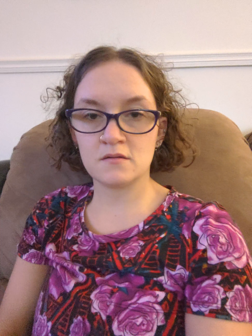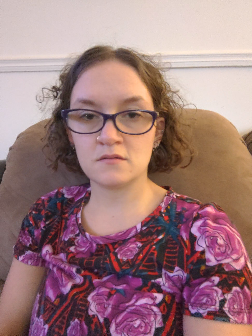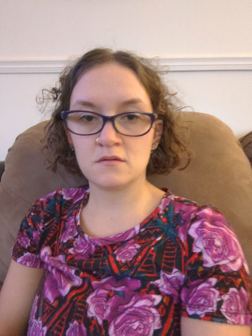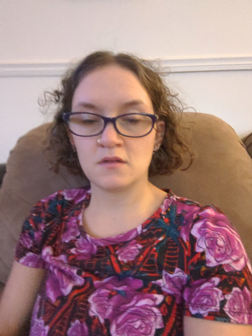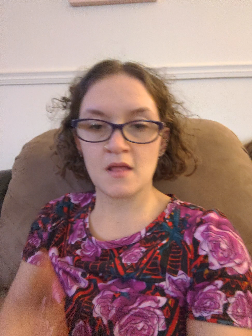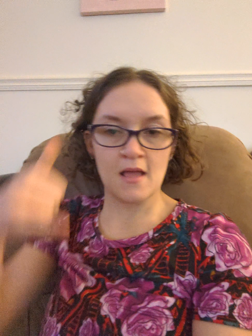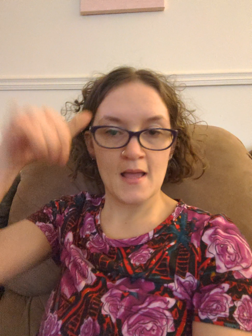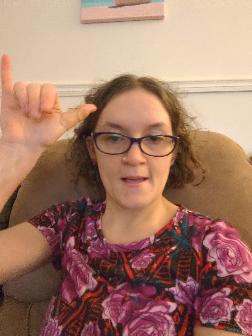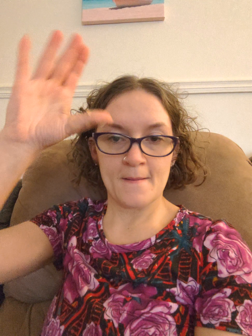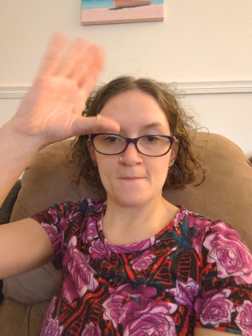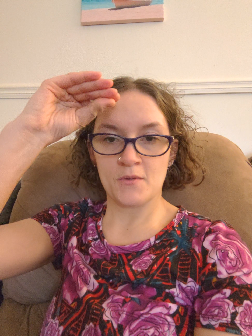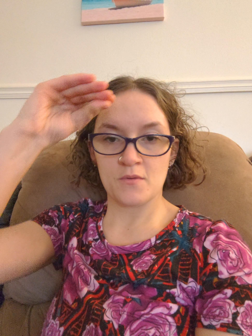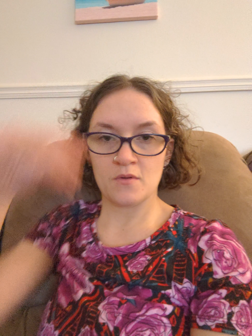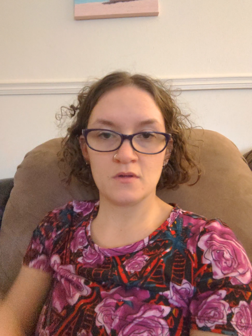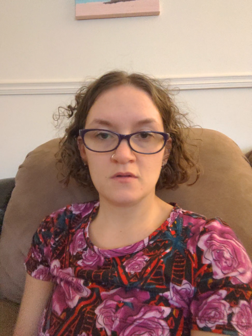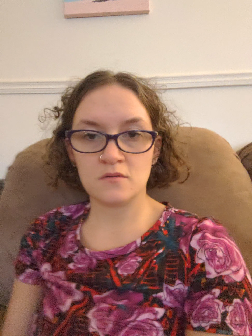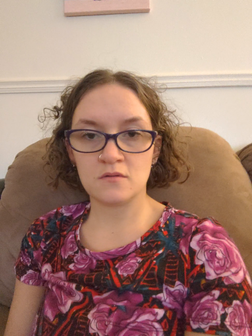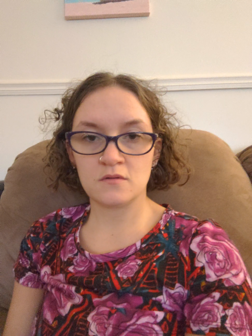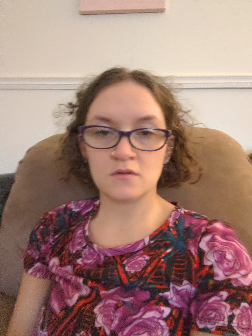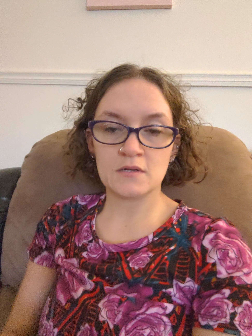cowboy